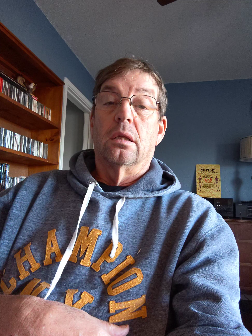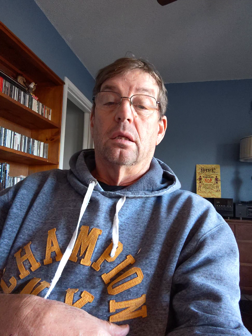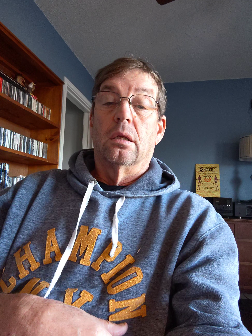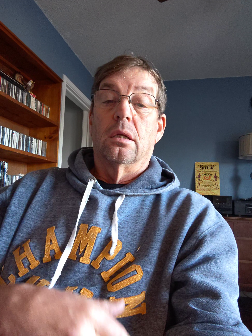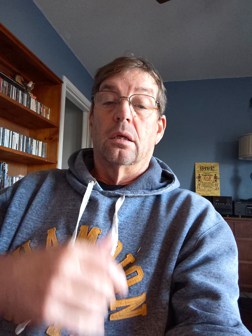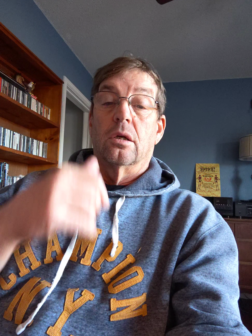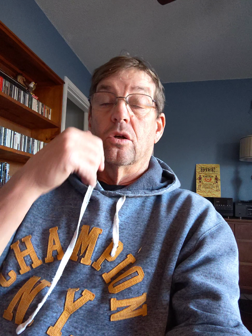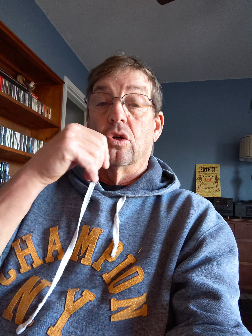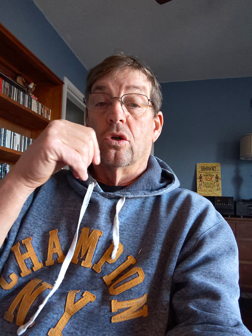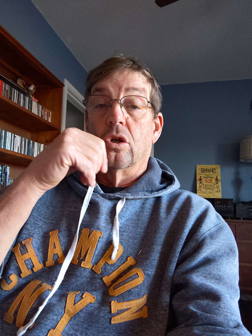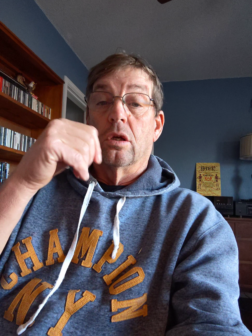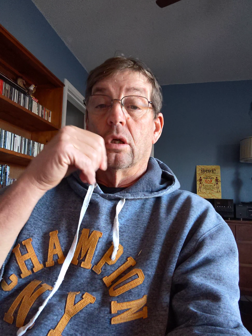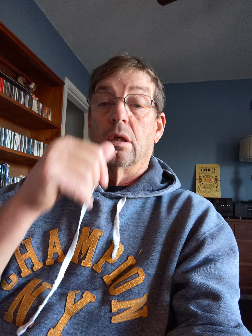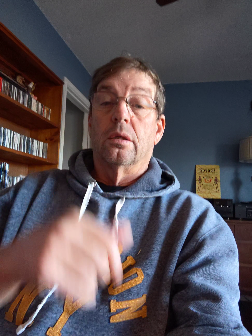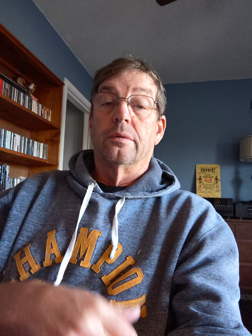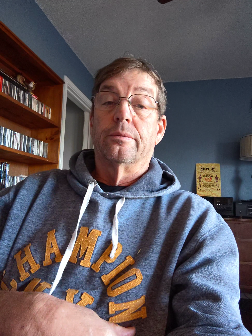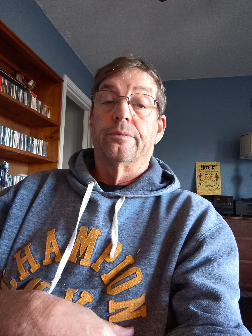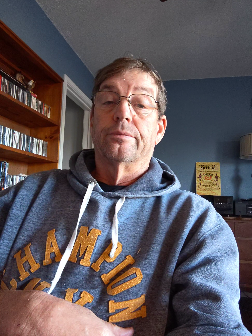girl